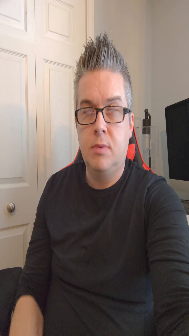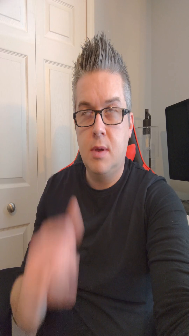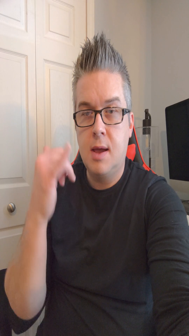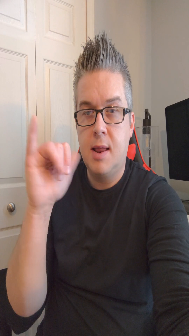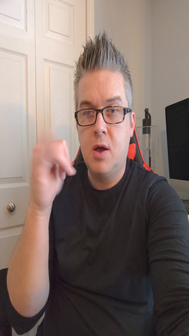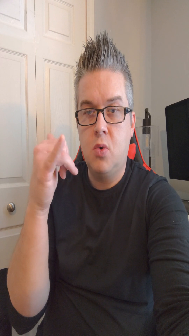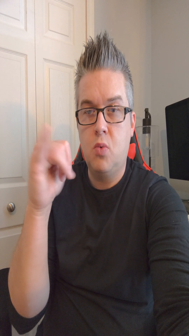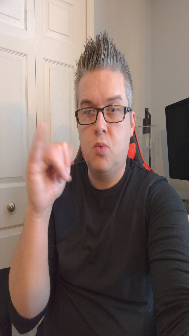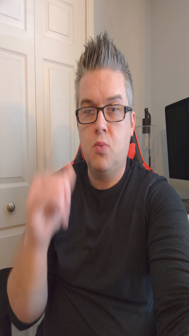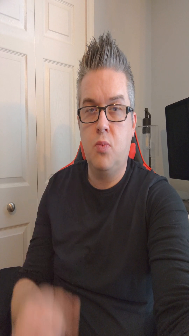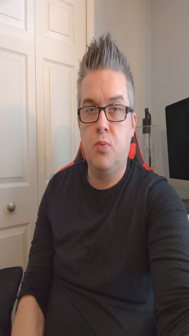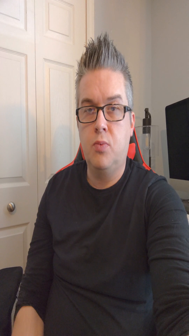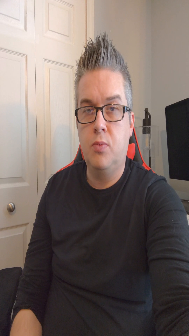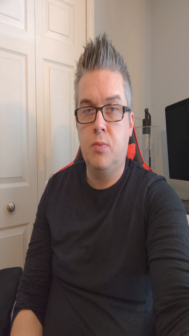yellow